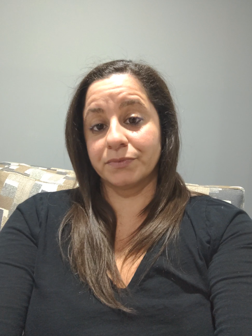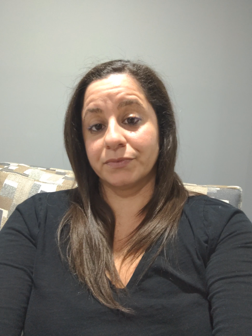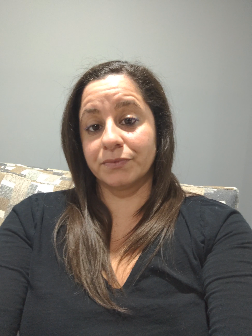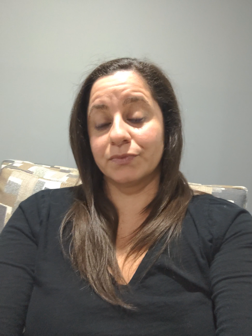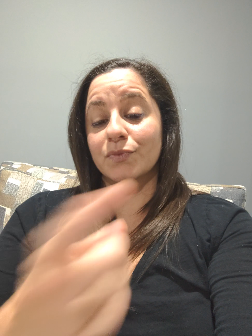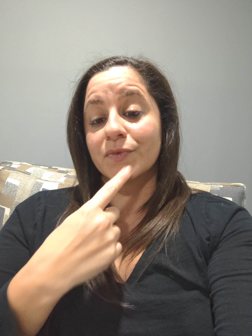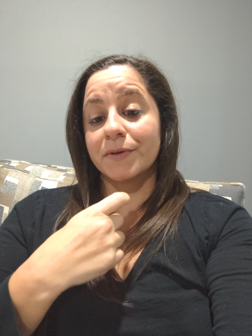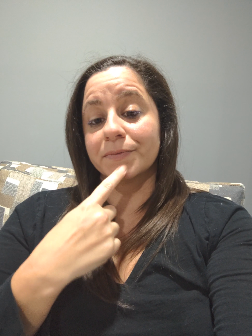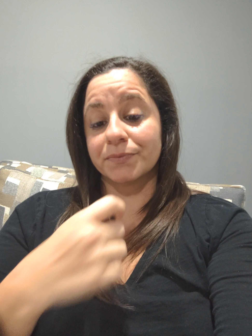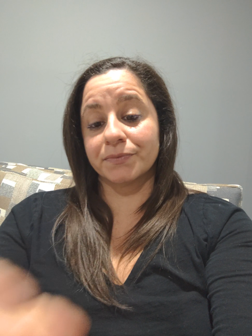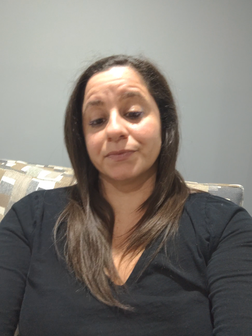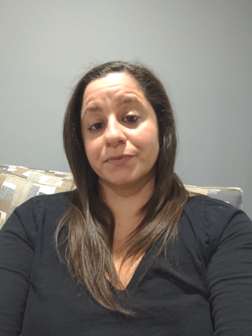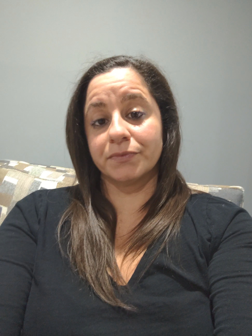red